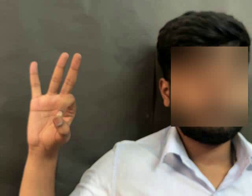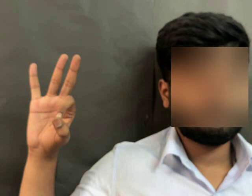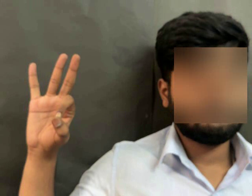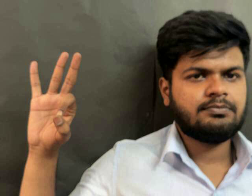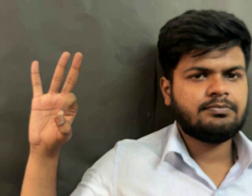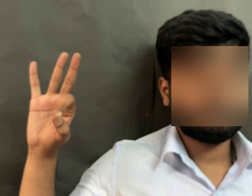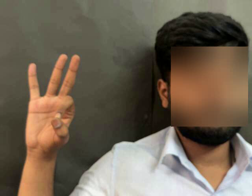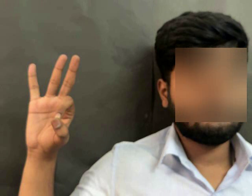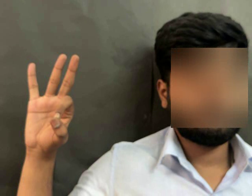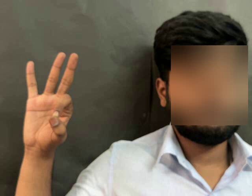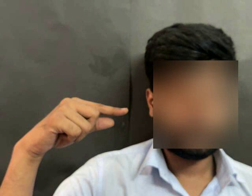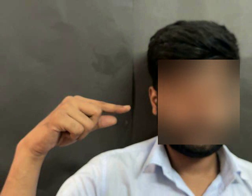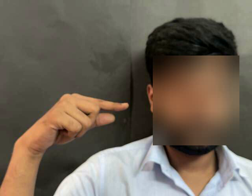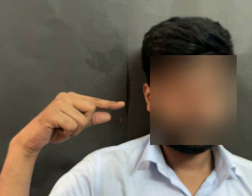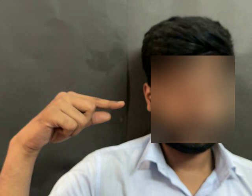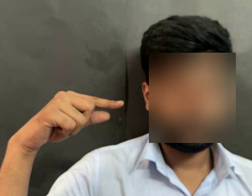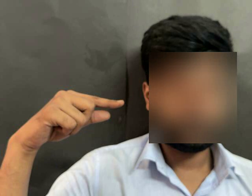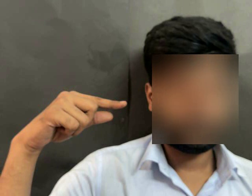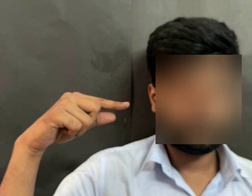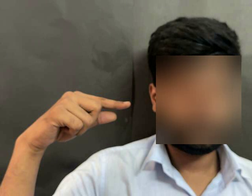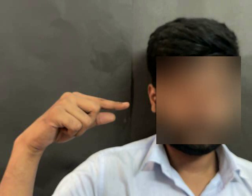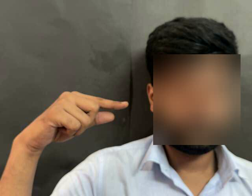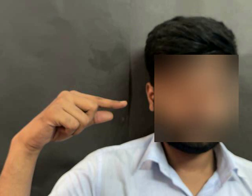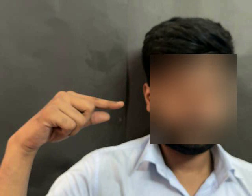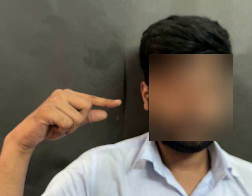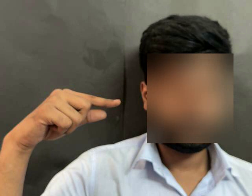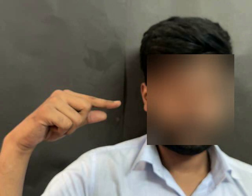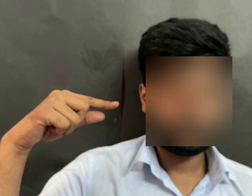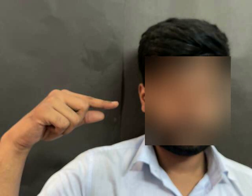G